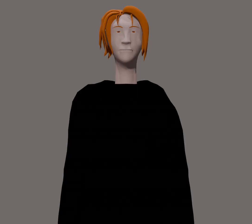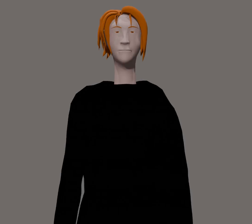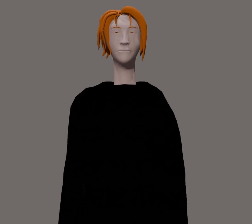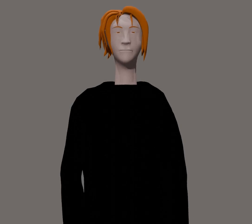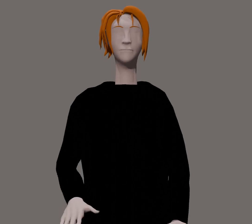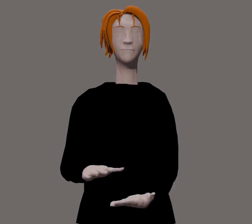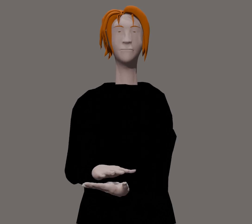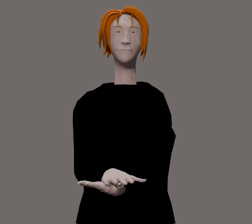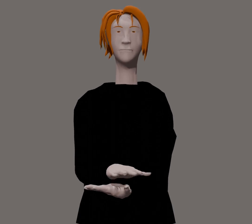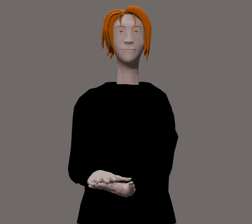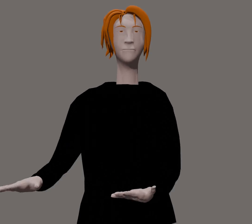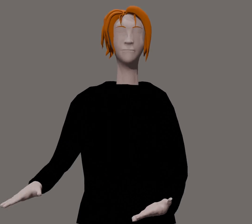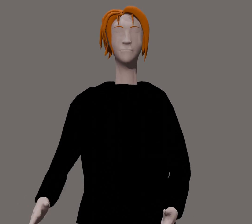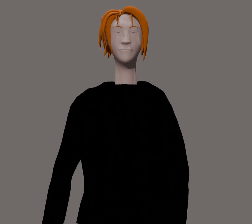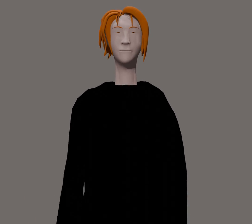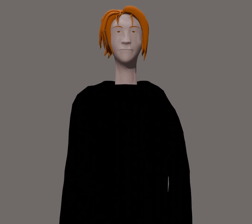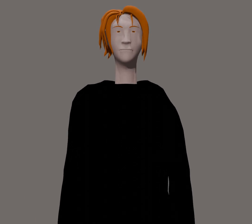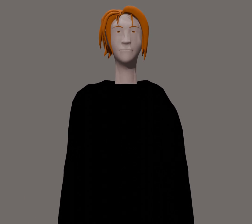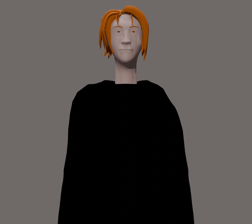Clean Very